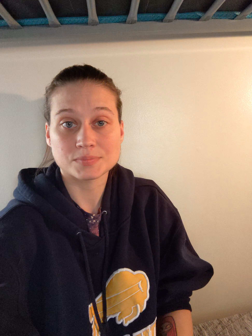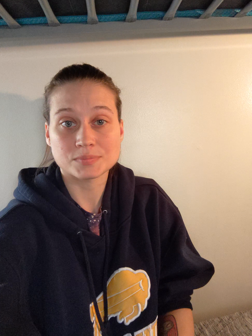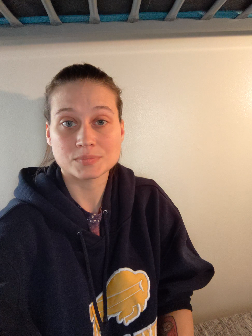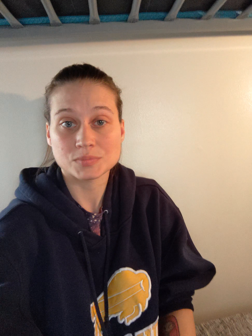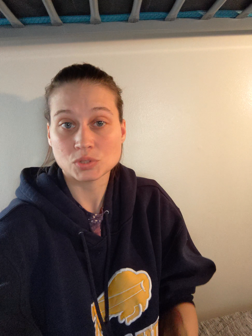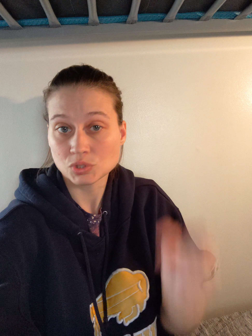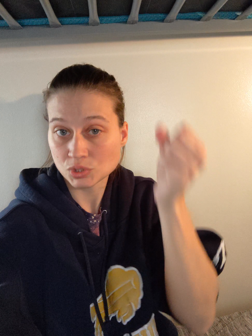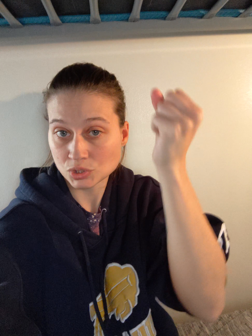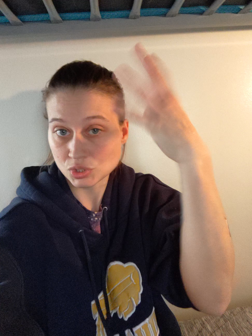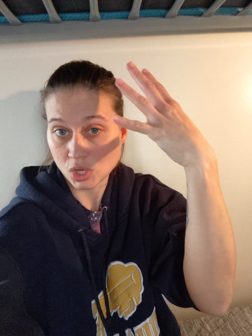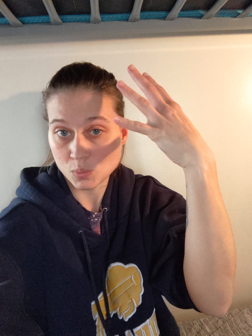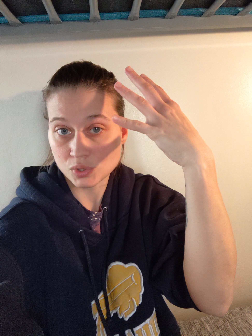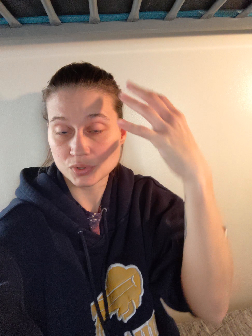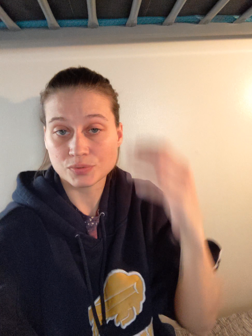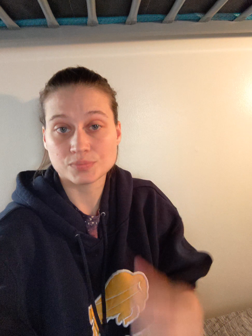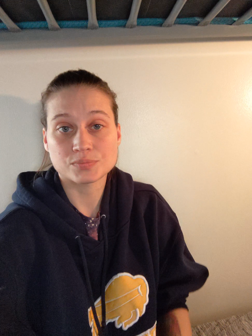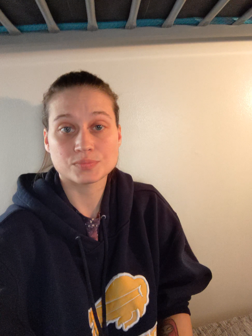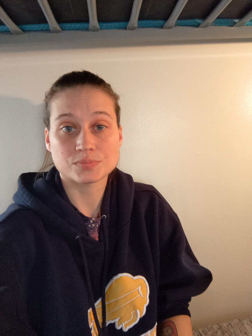shower